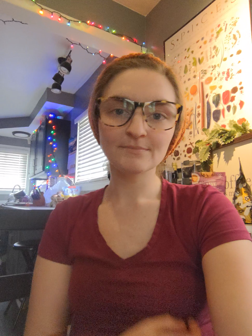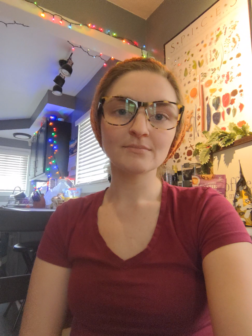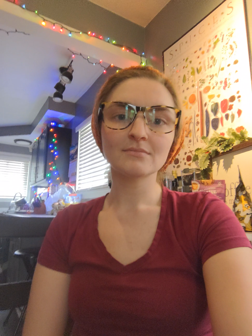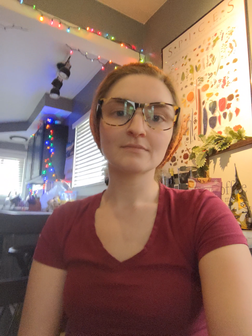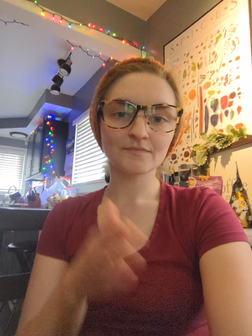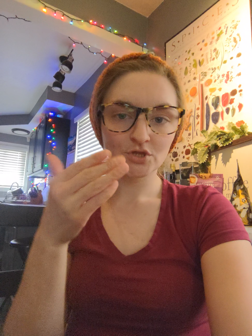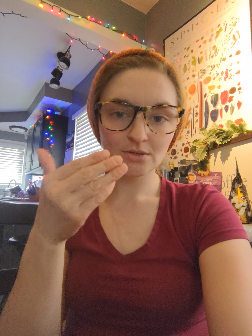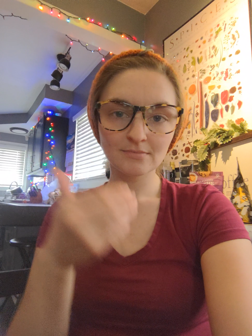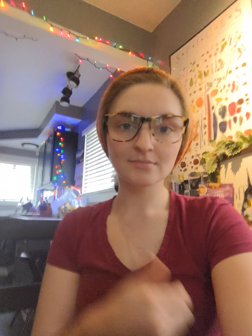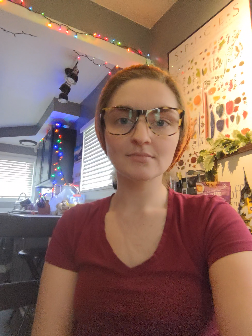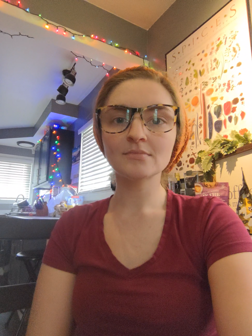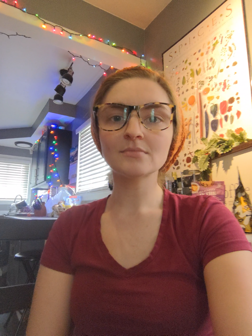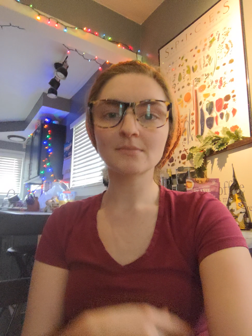flag